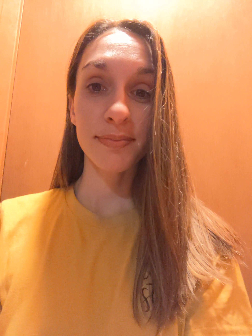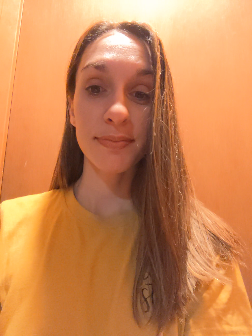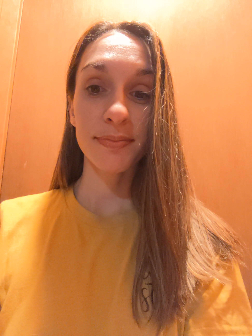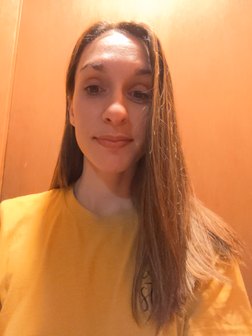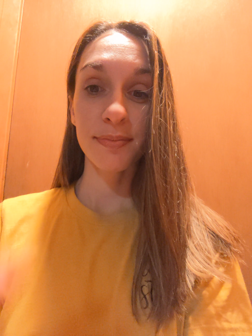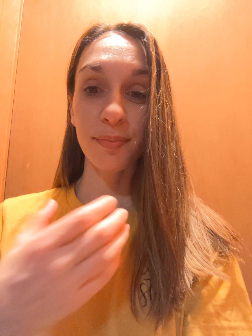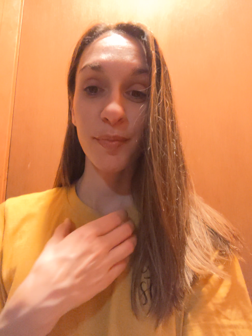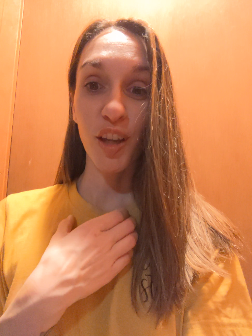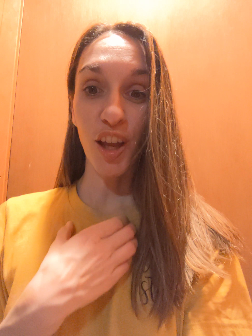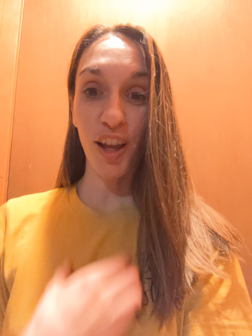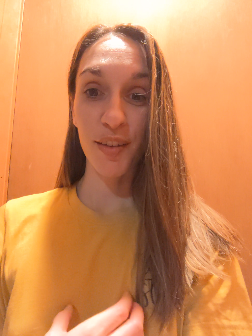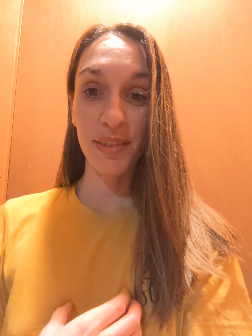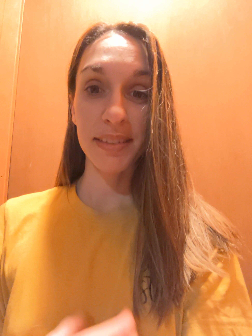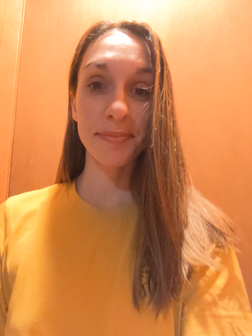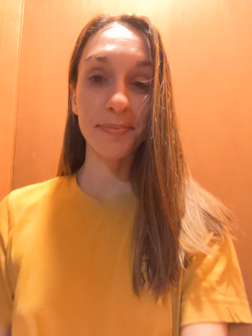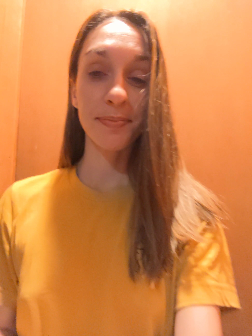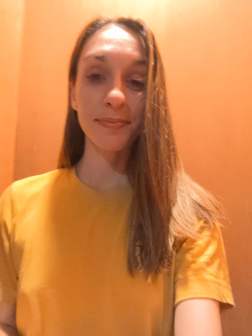hungry